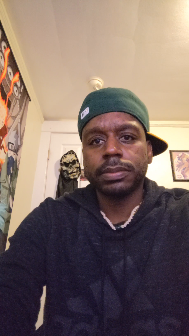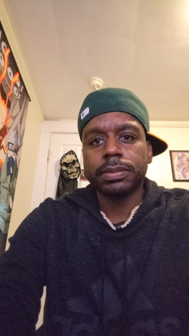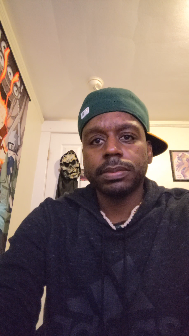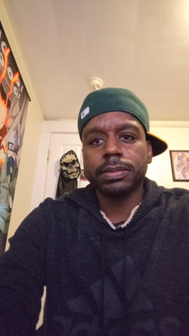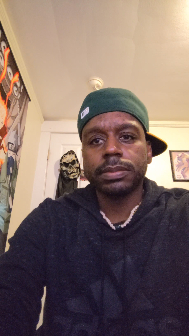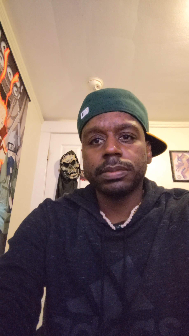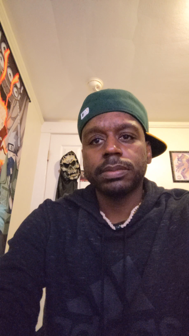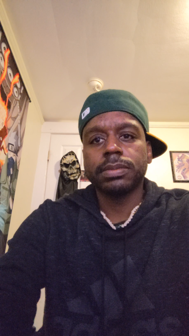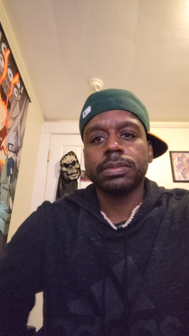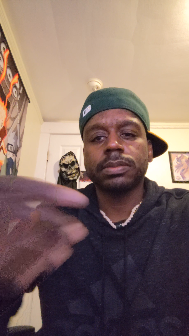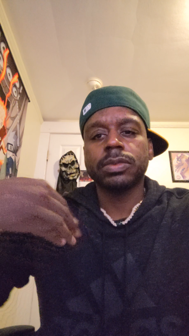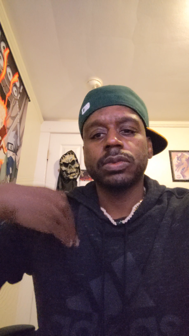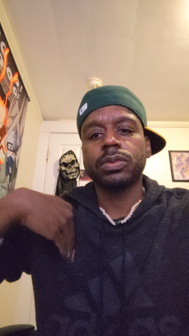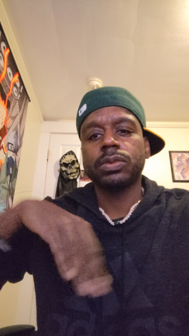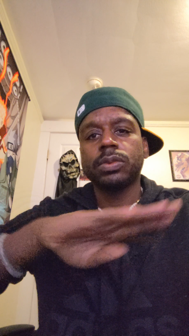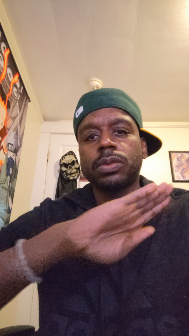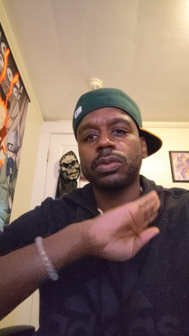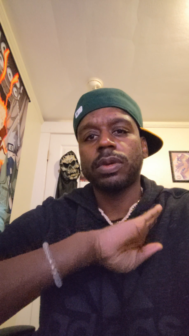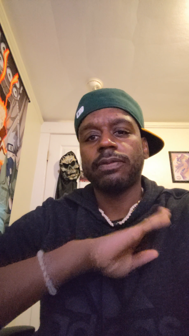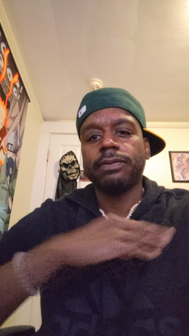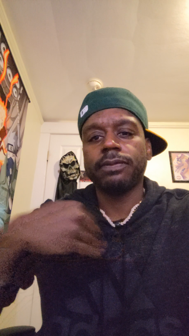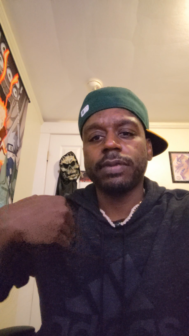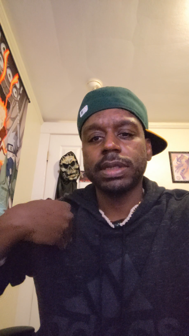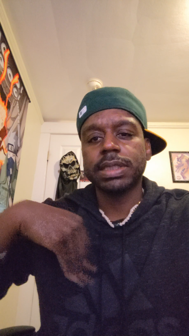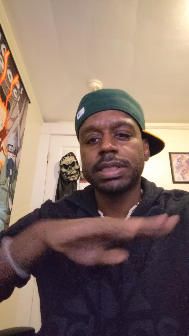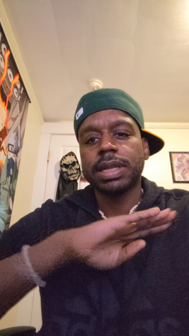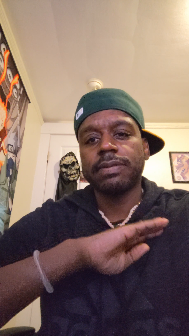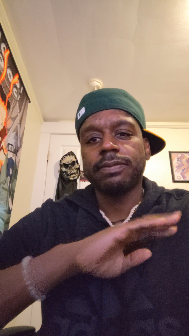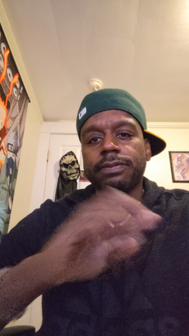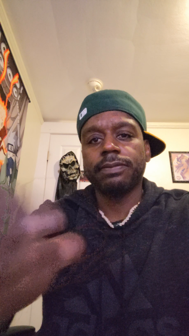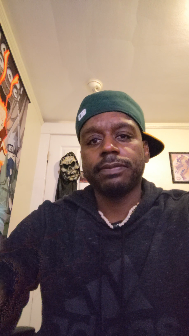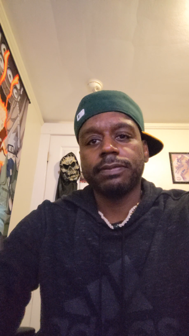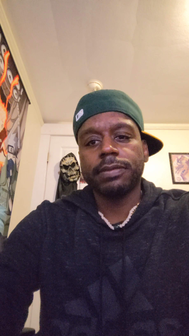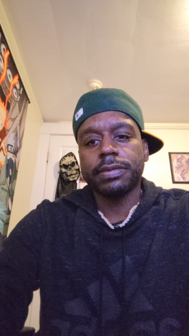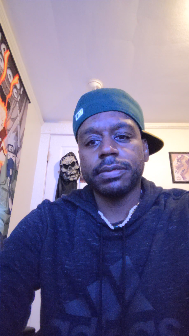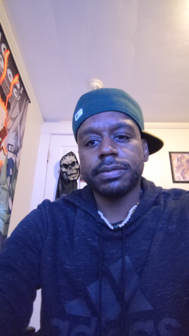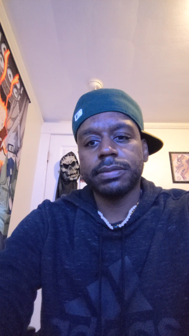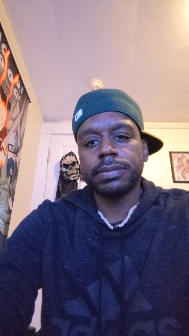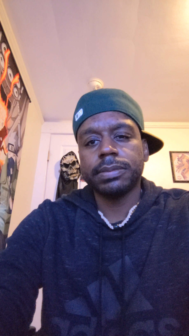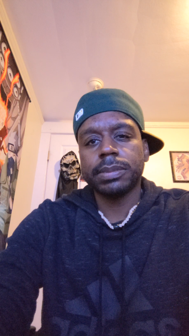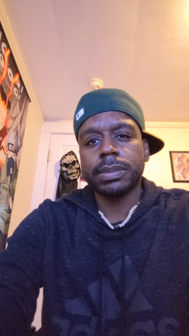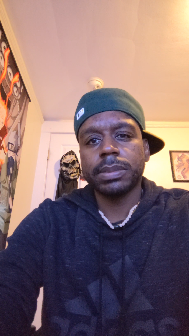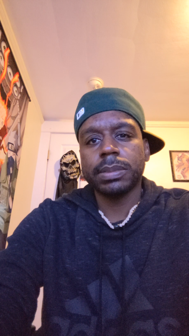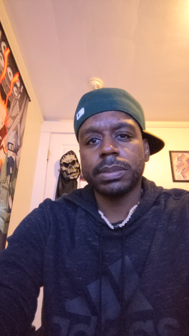scarf